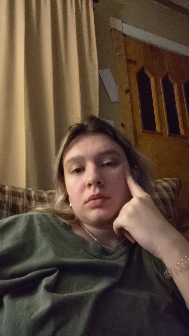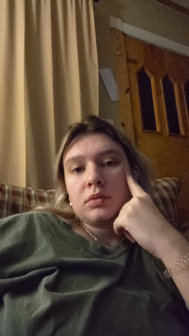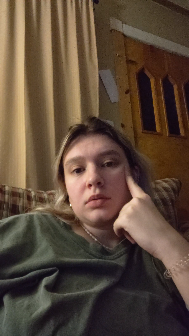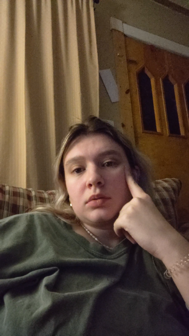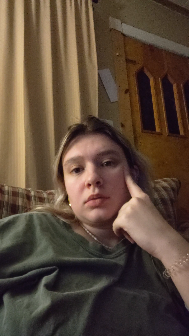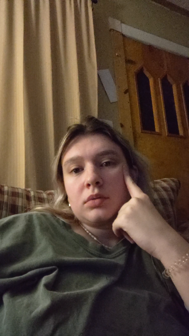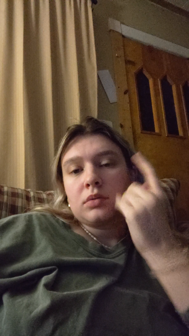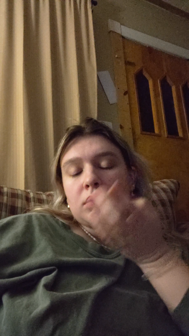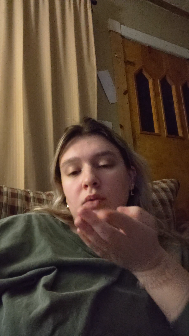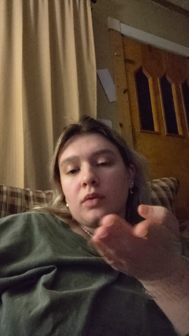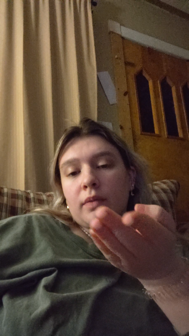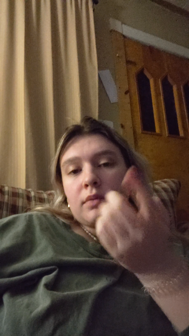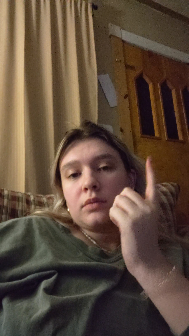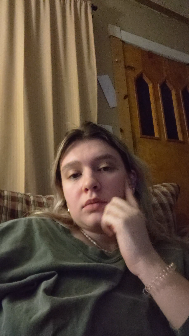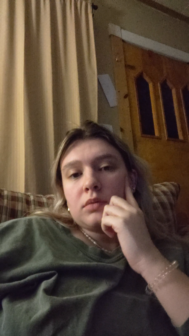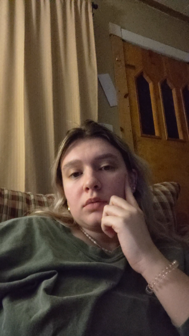oven